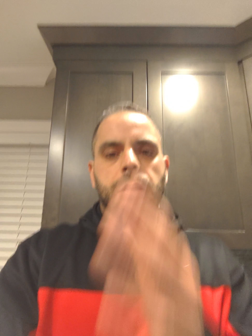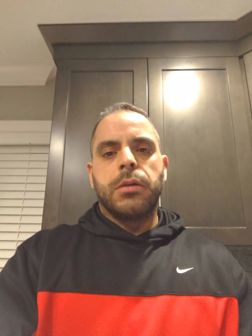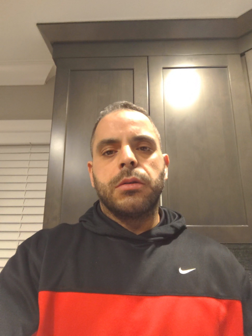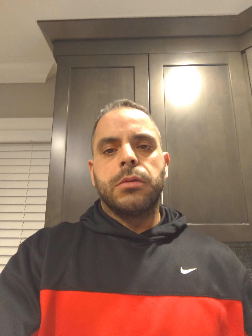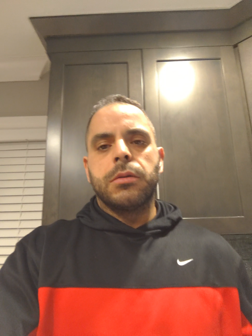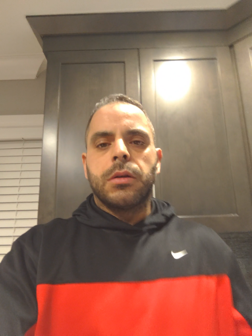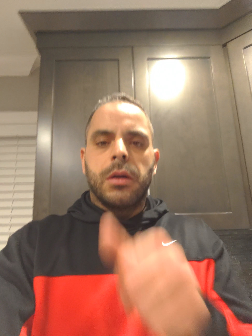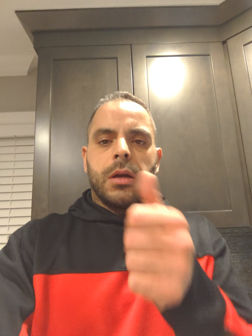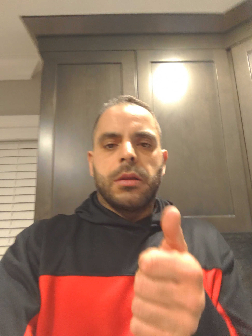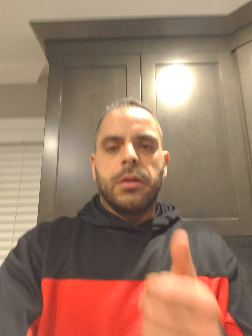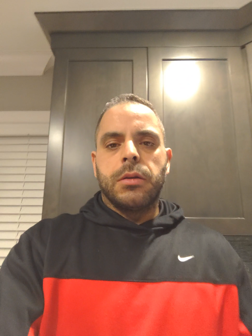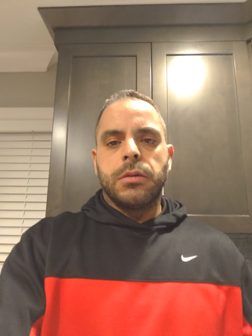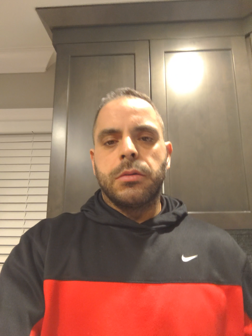another